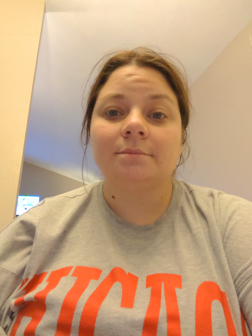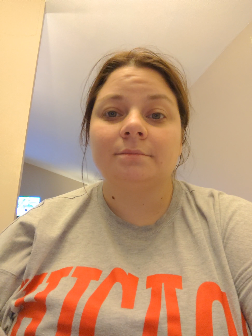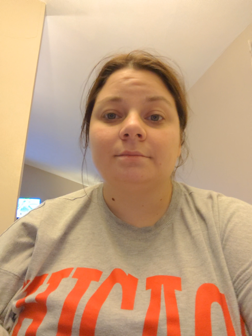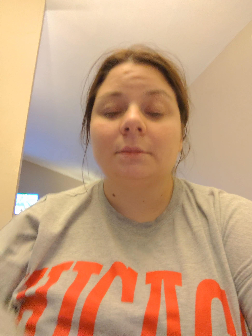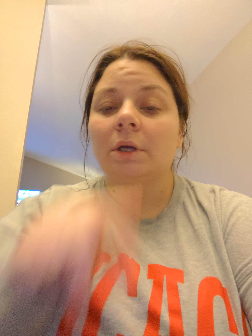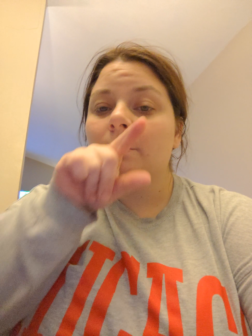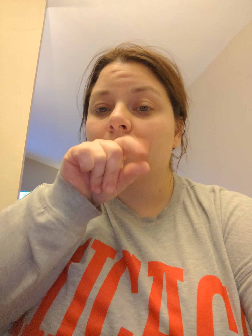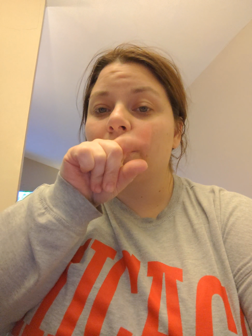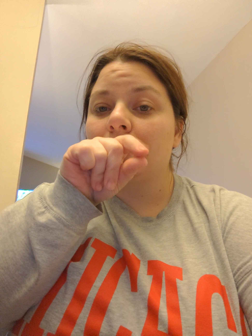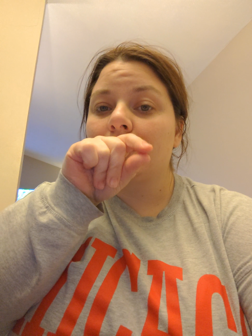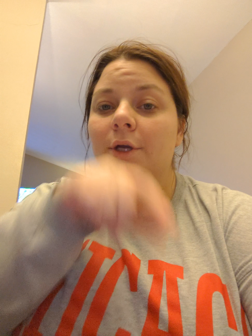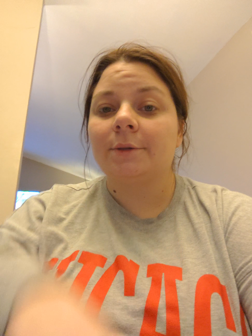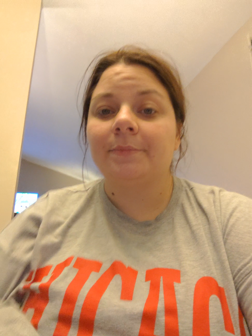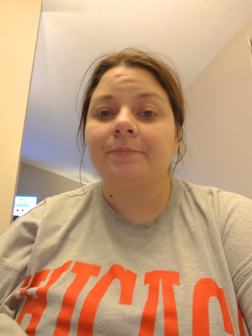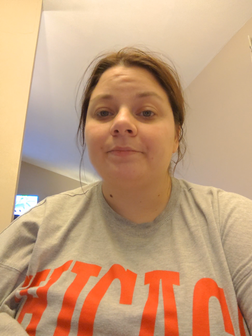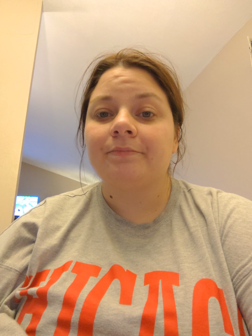bird